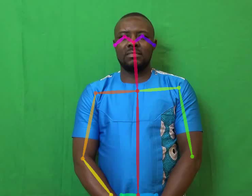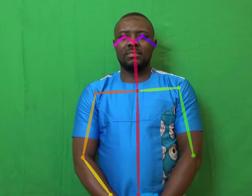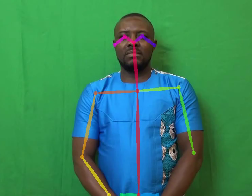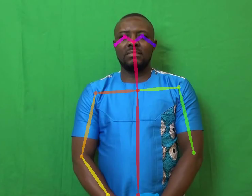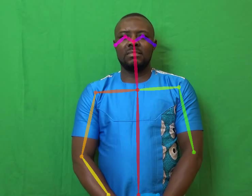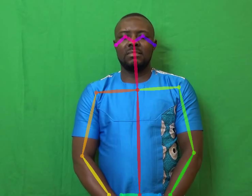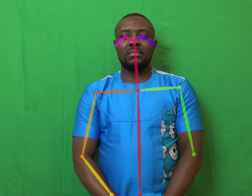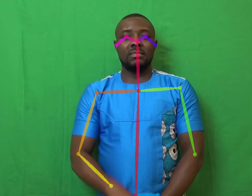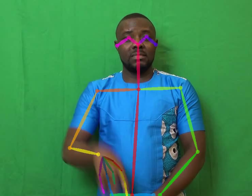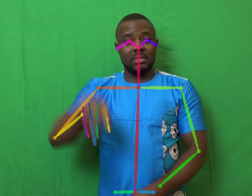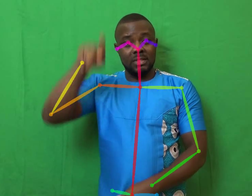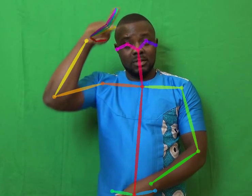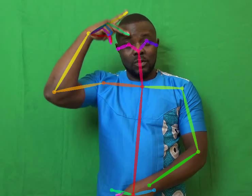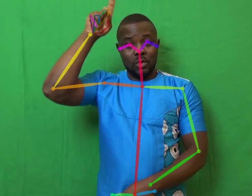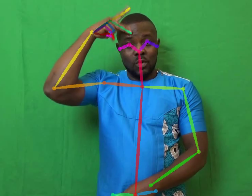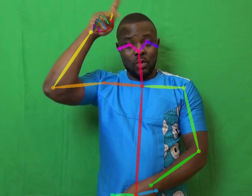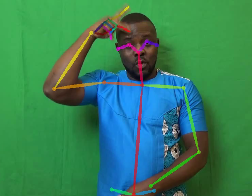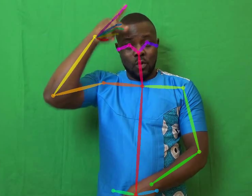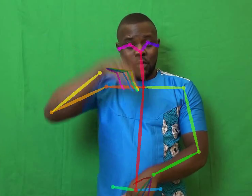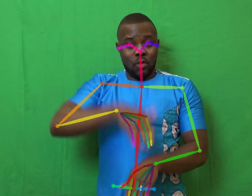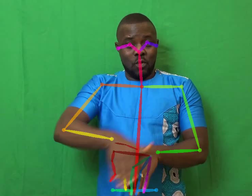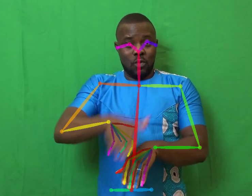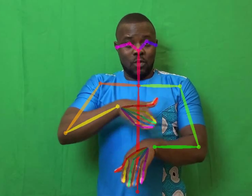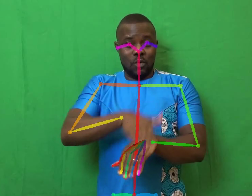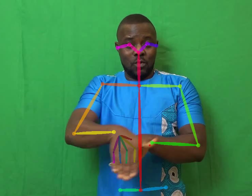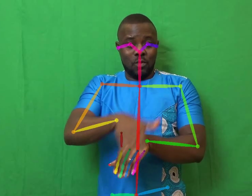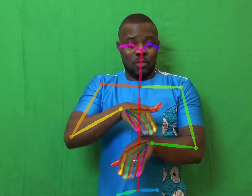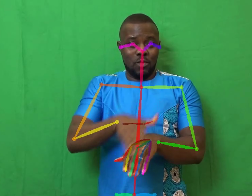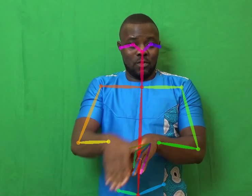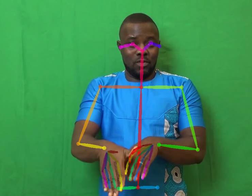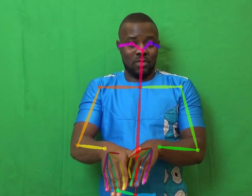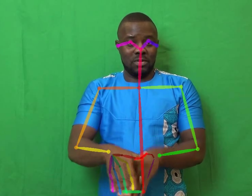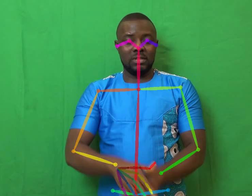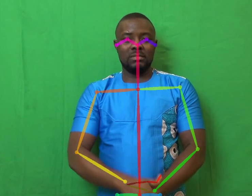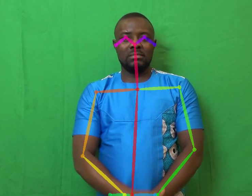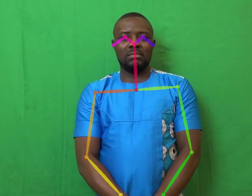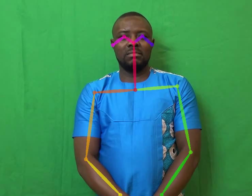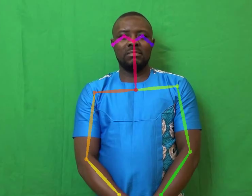cocoyam